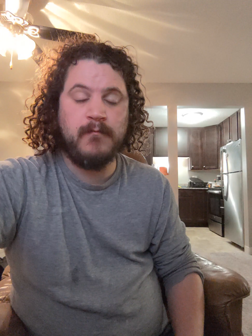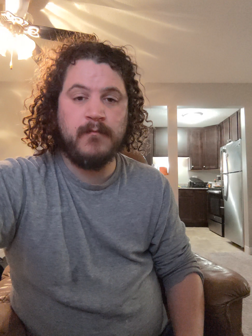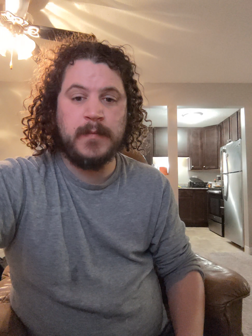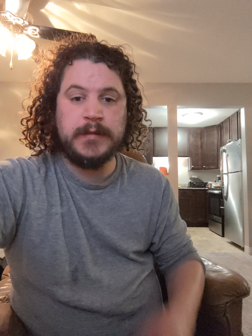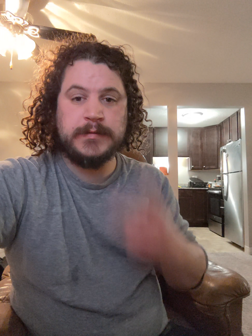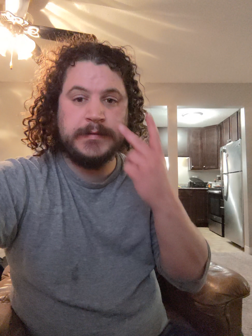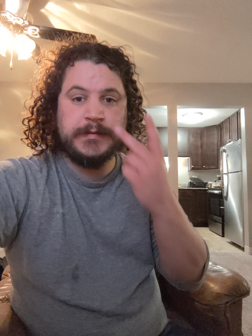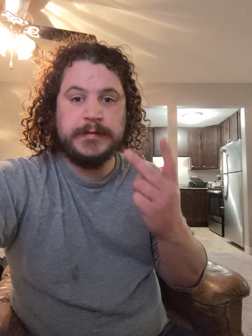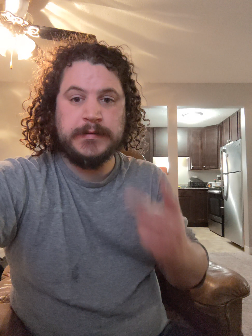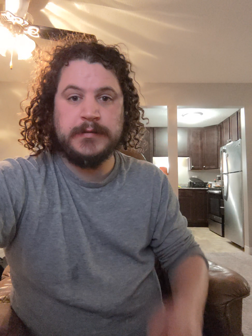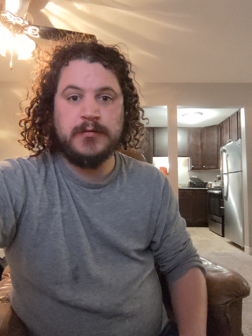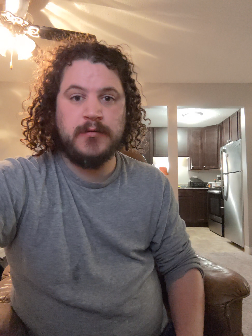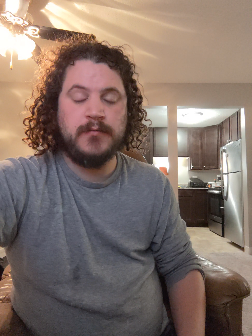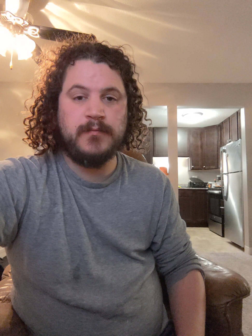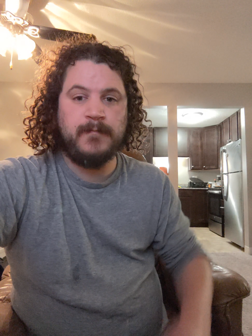see